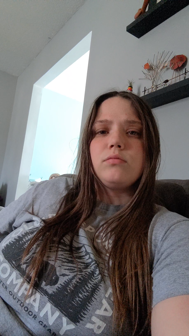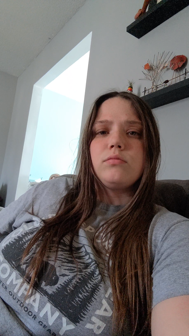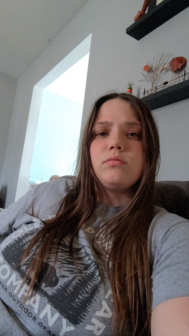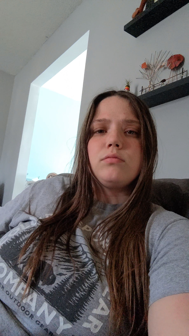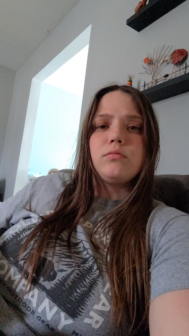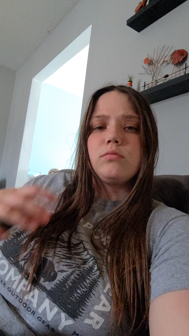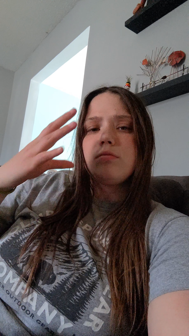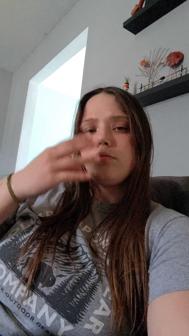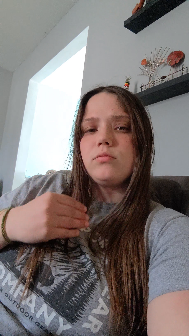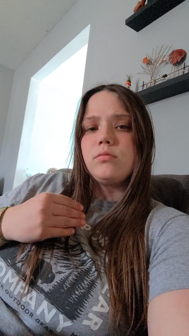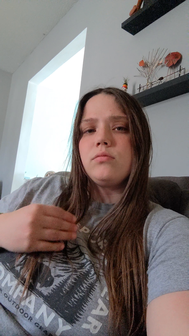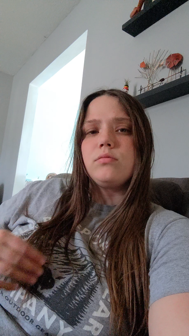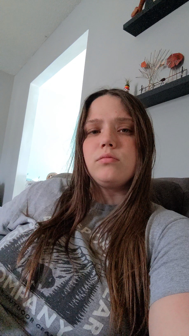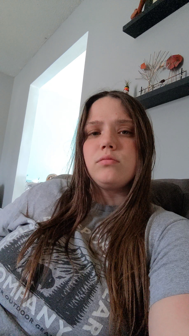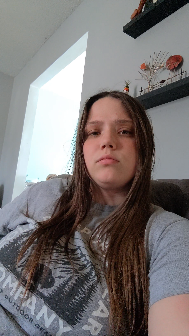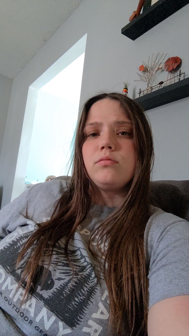asleep